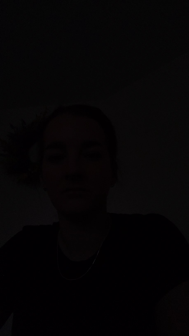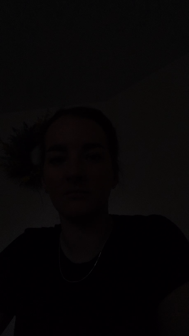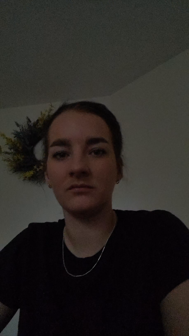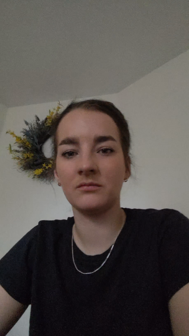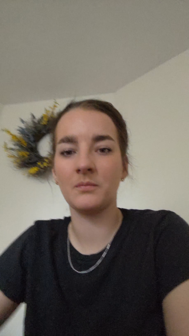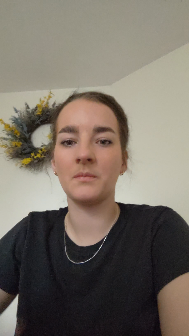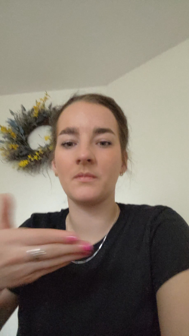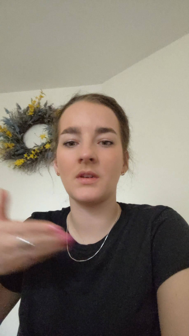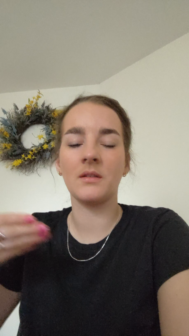baby